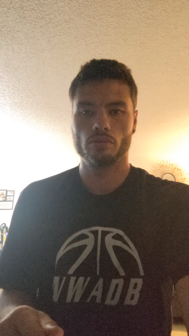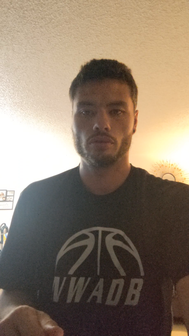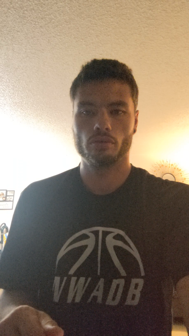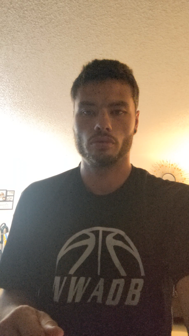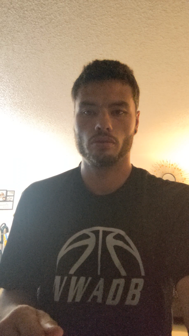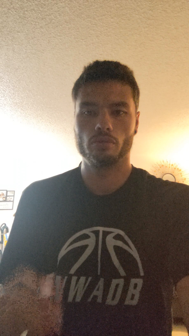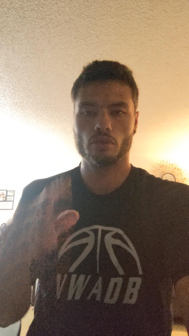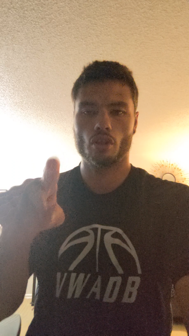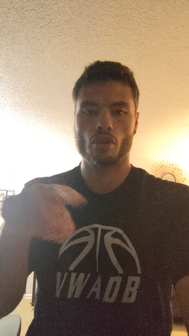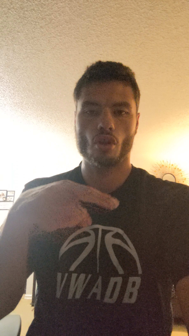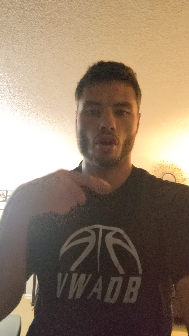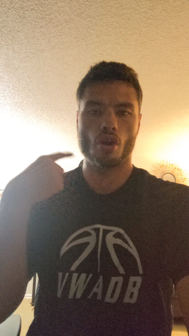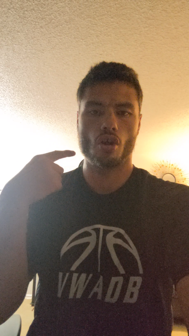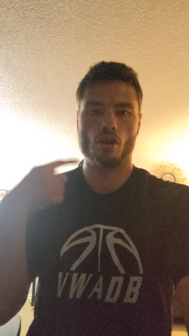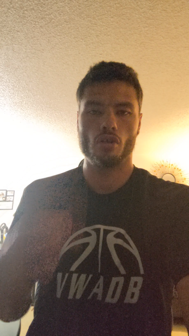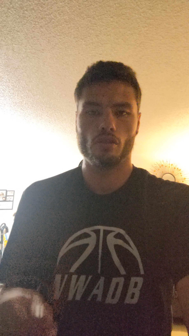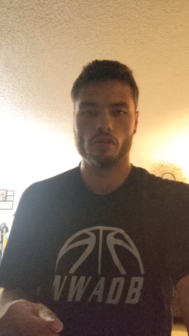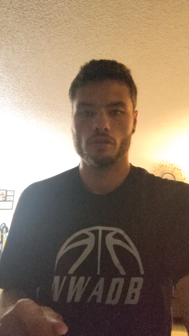long